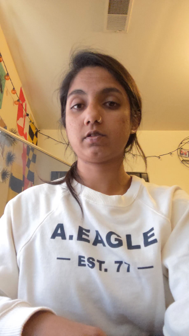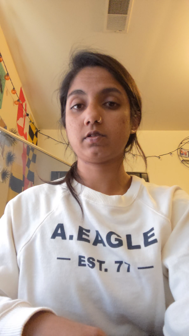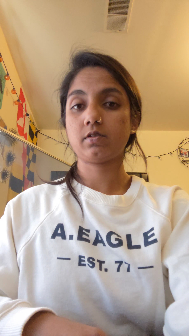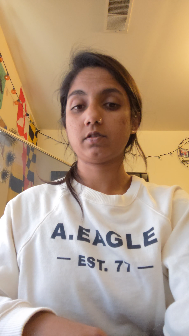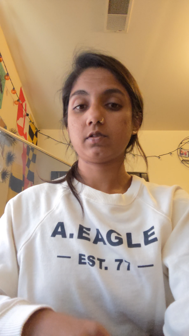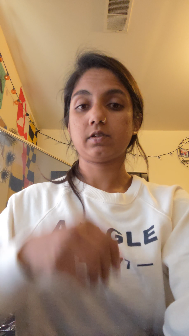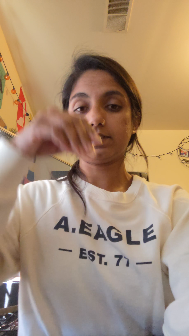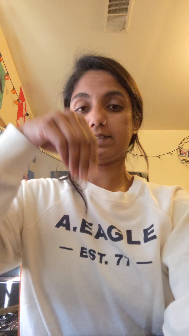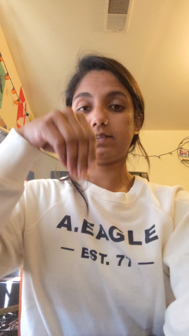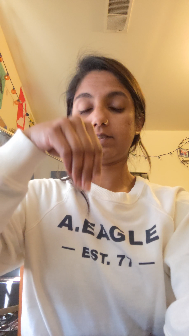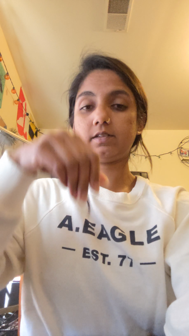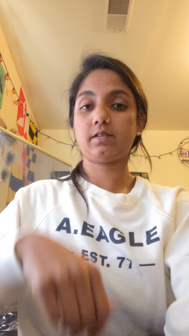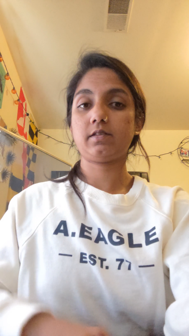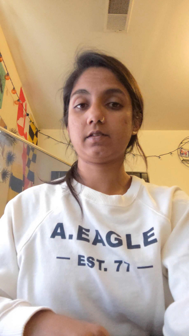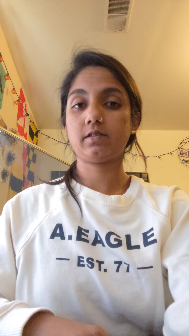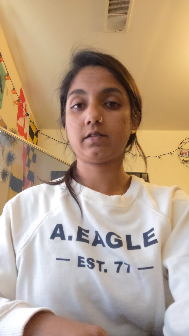inside